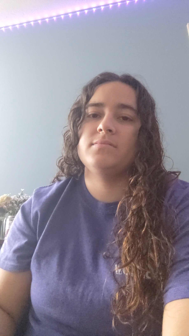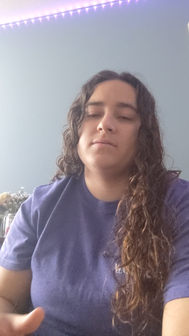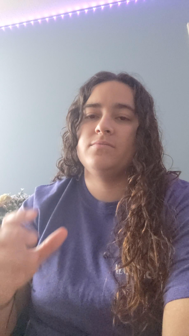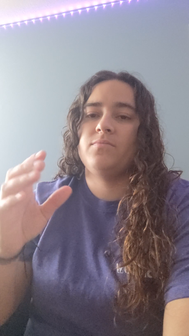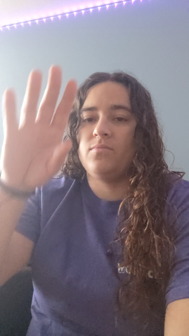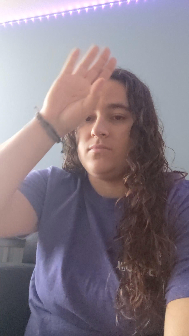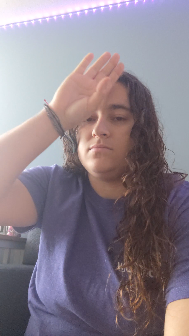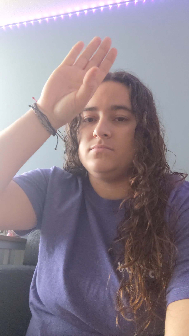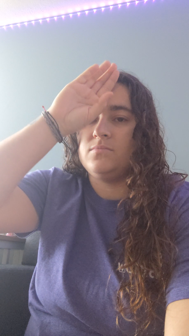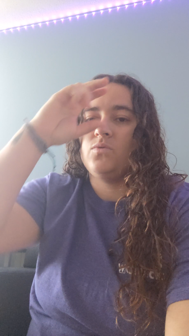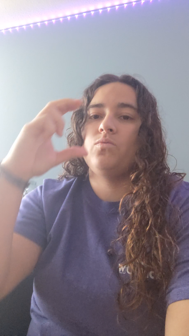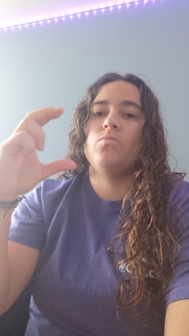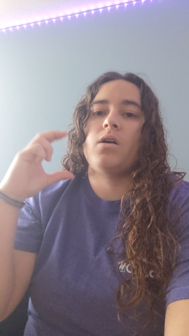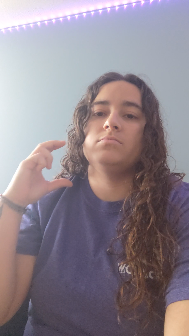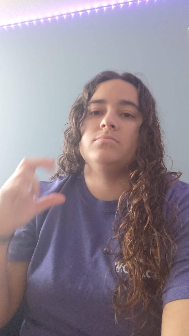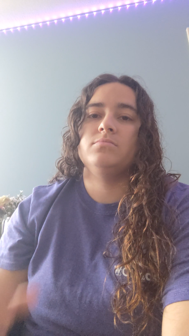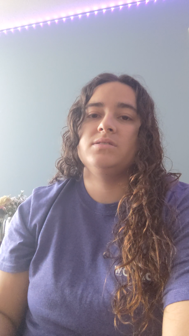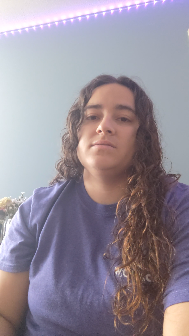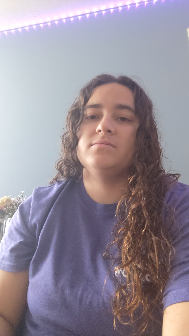fire truck